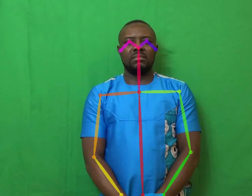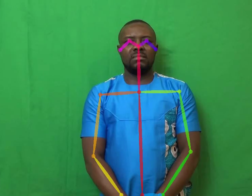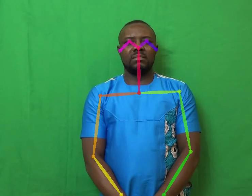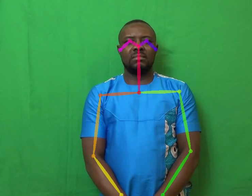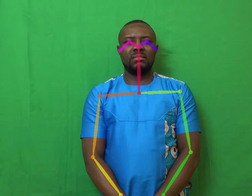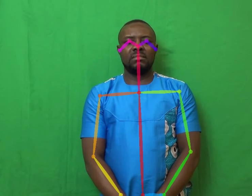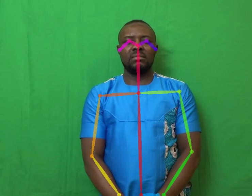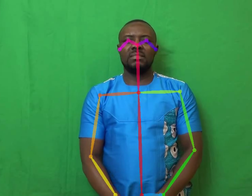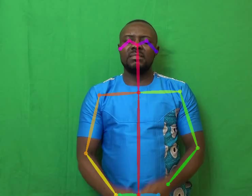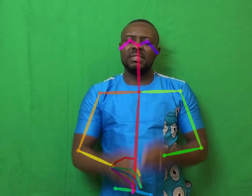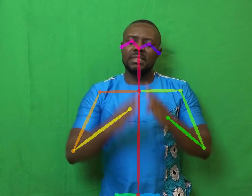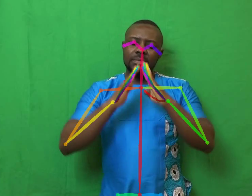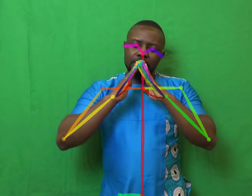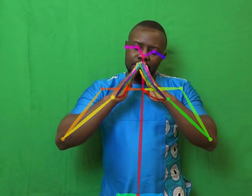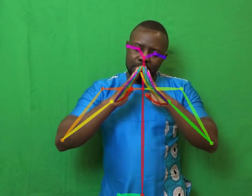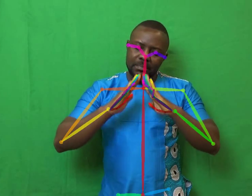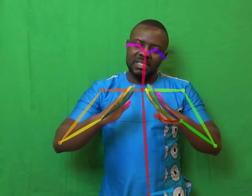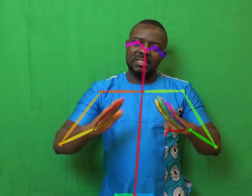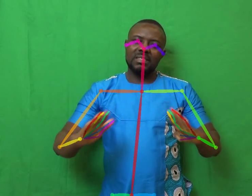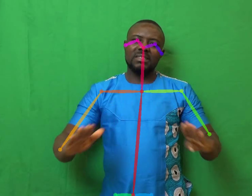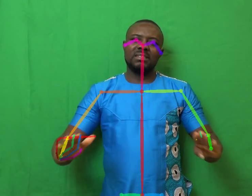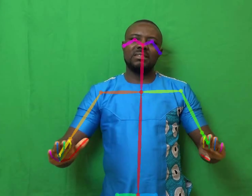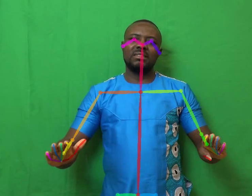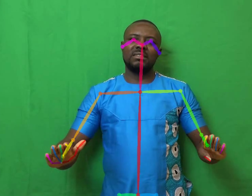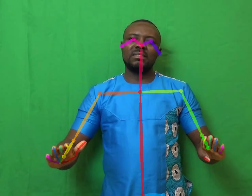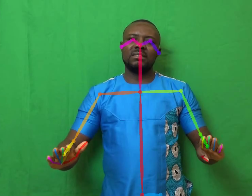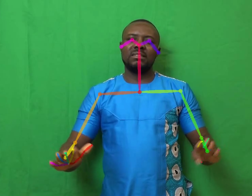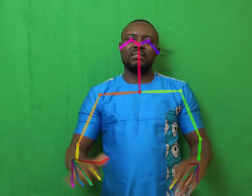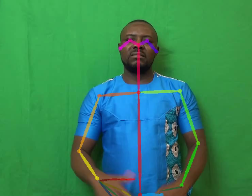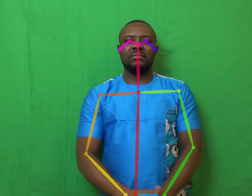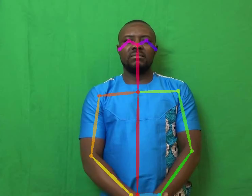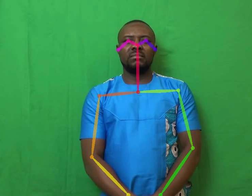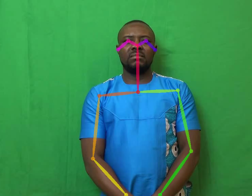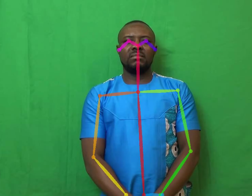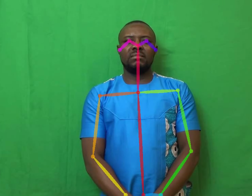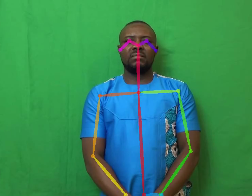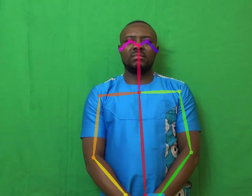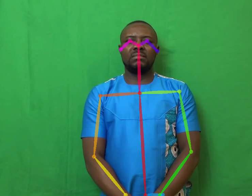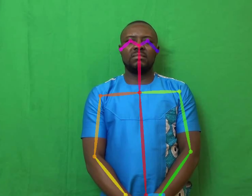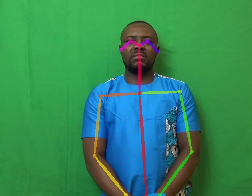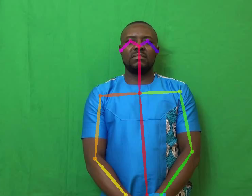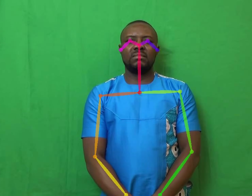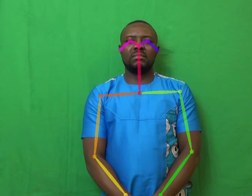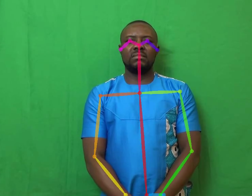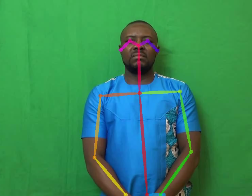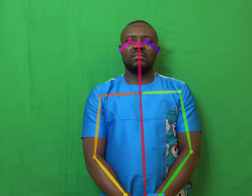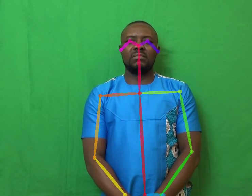peace